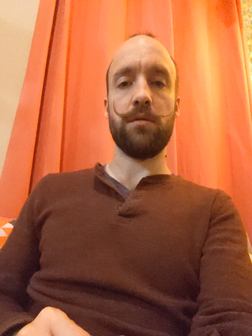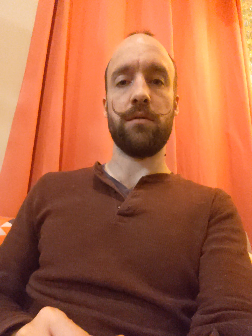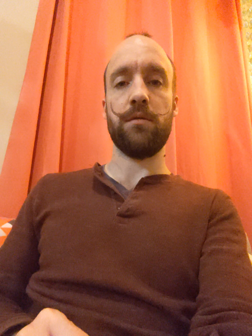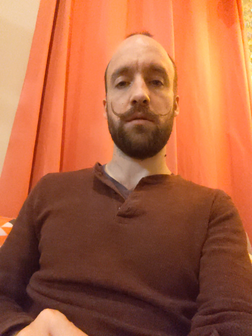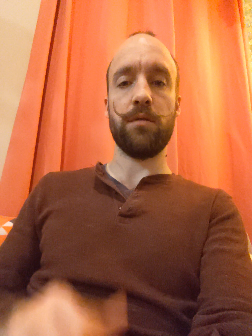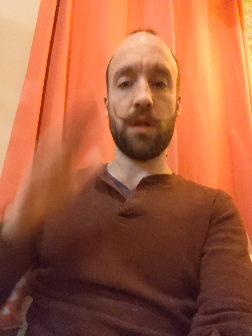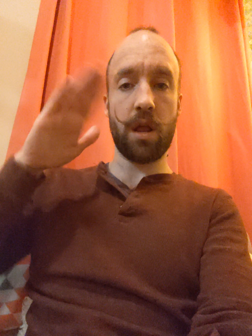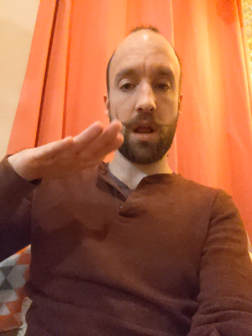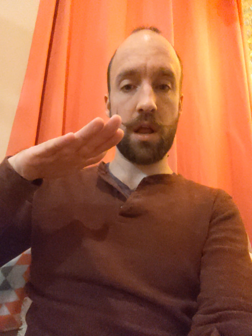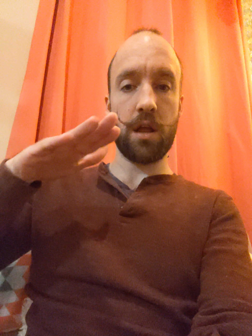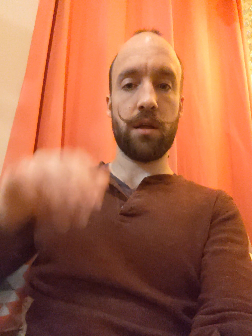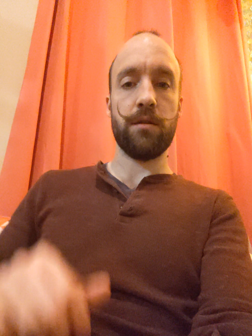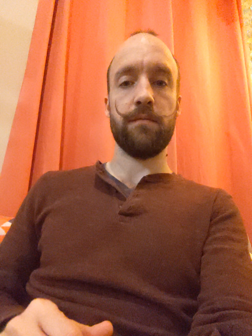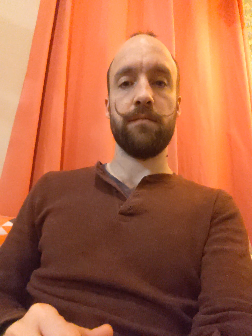on